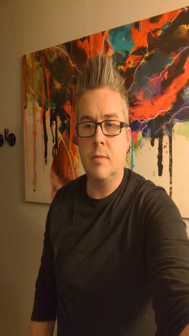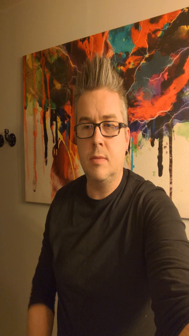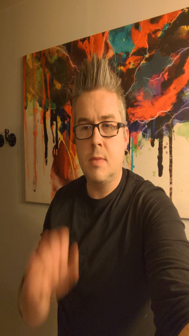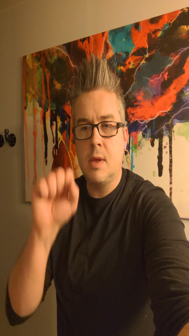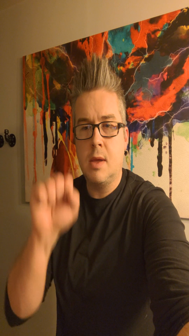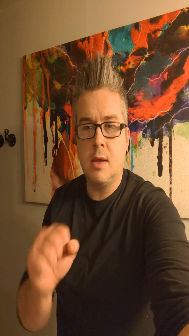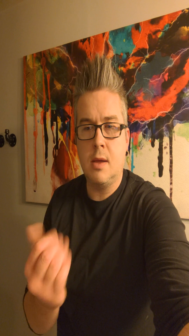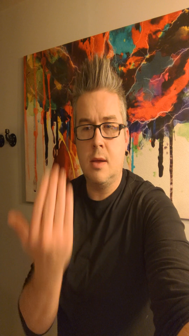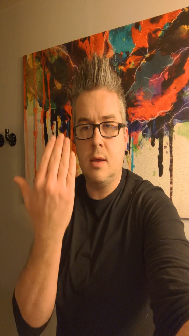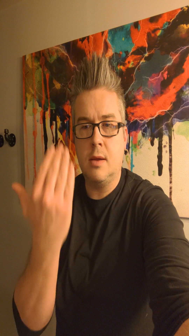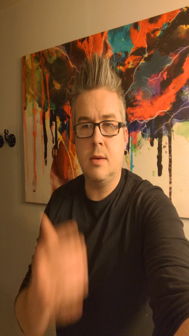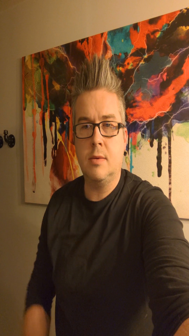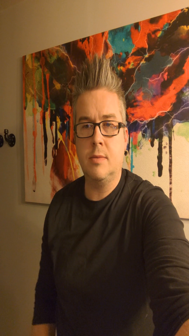mitten